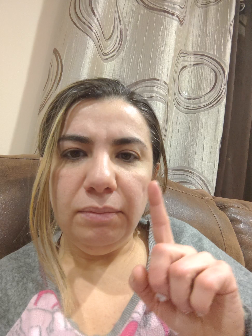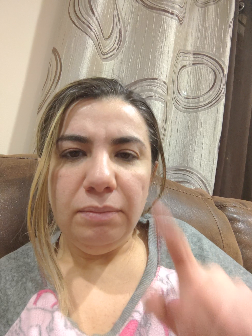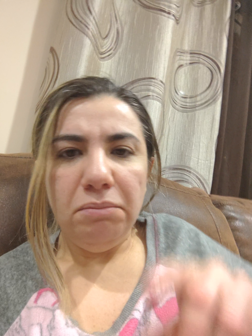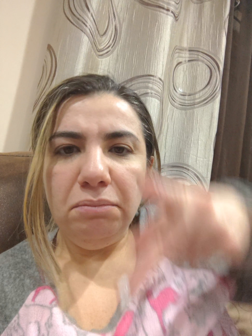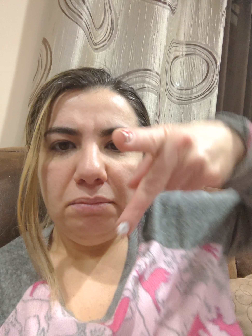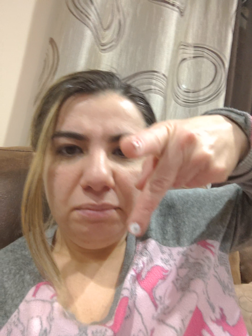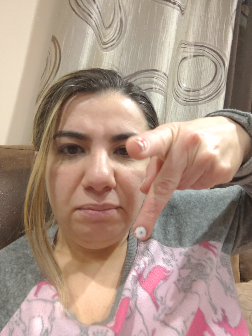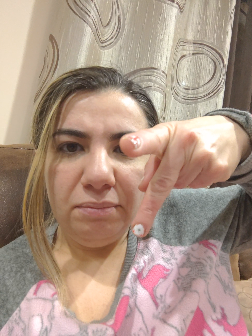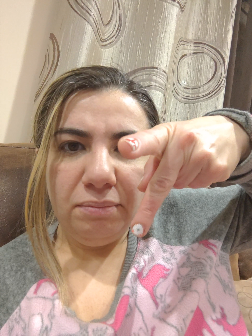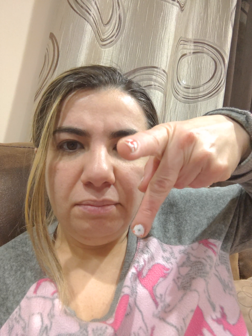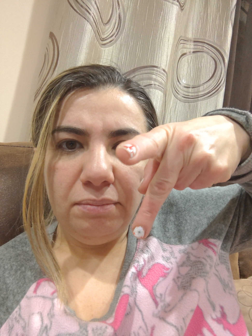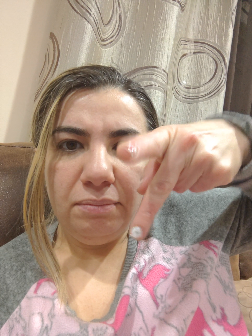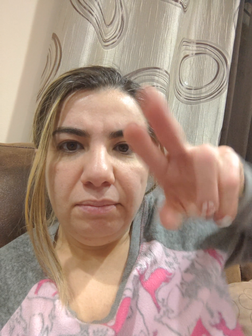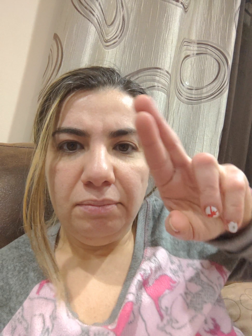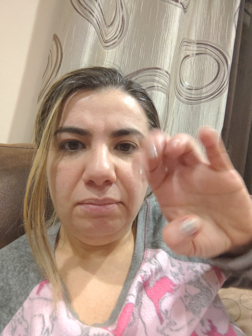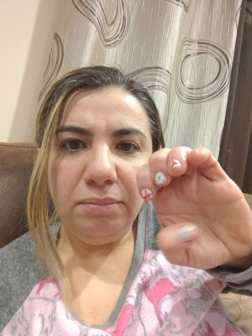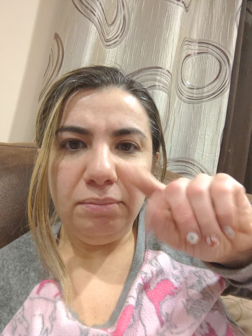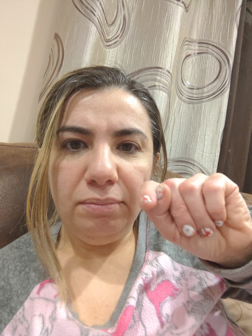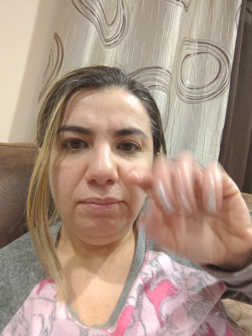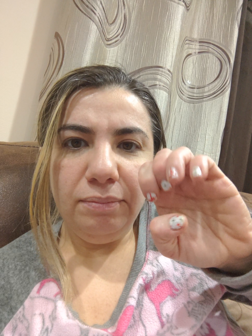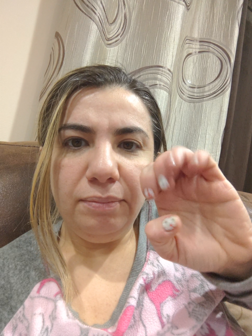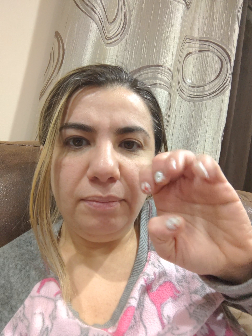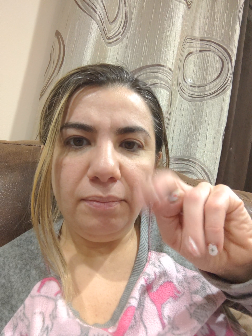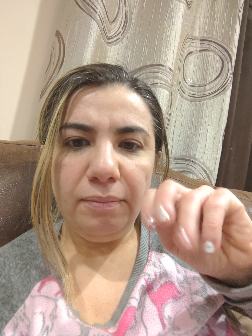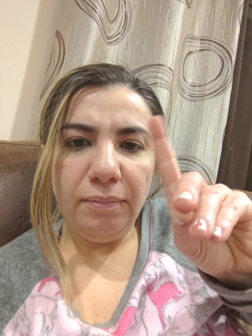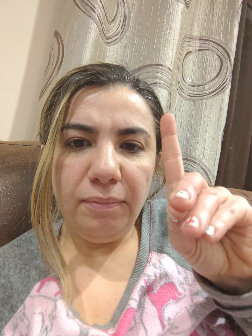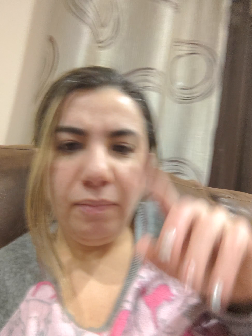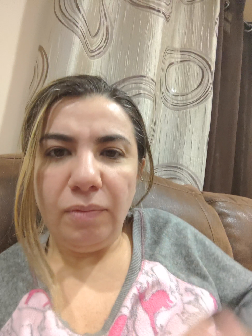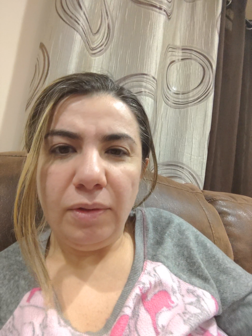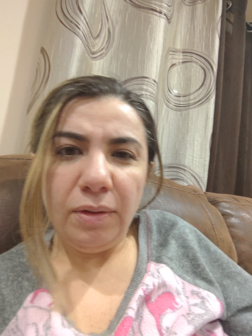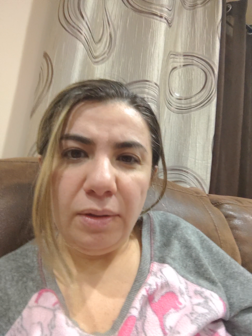pretend